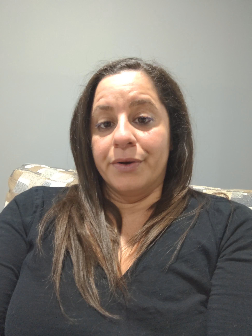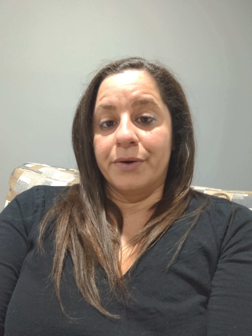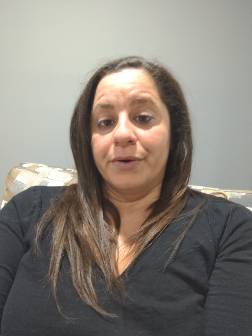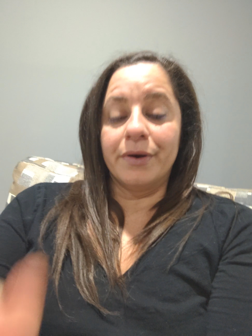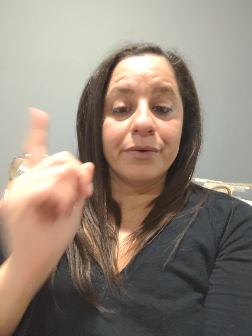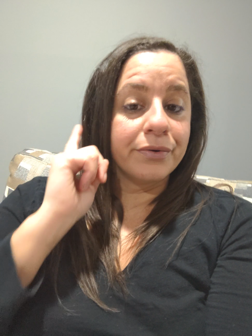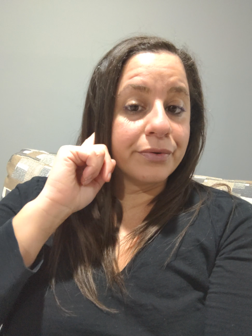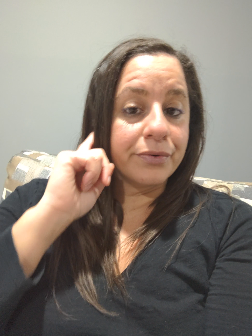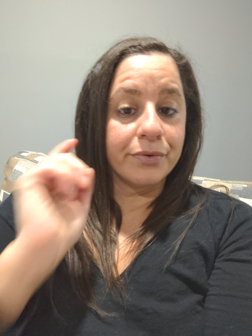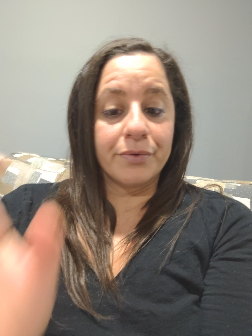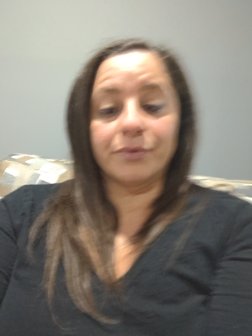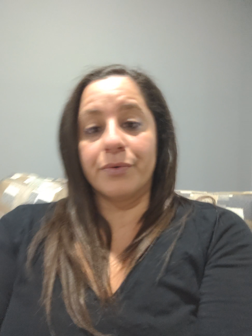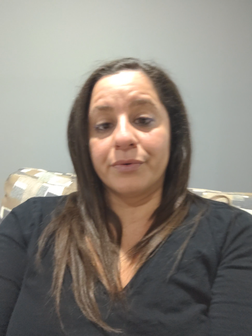ear